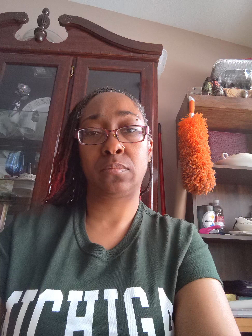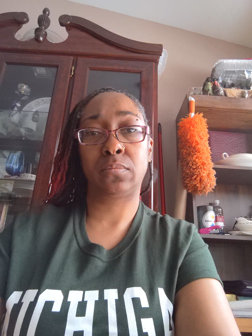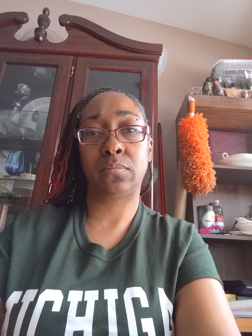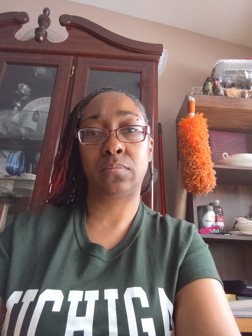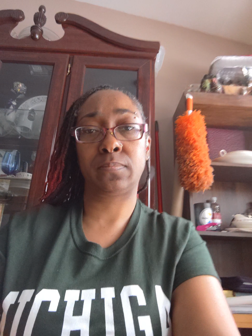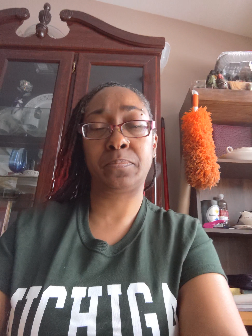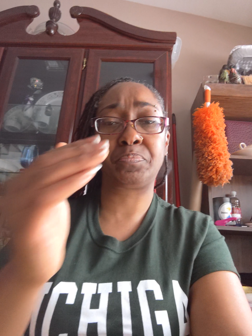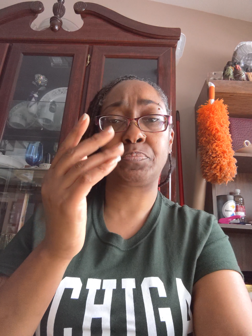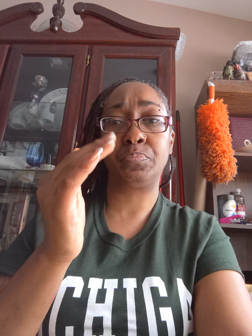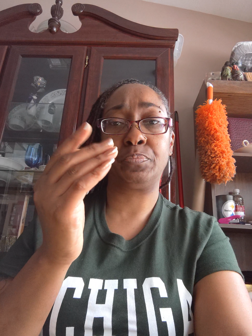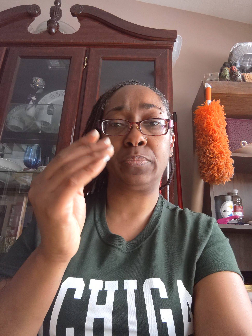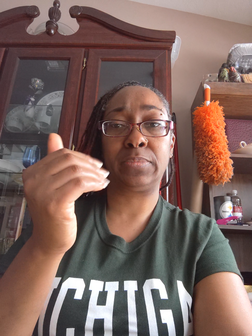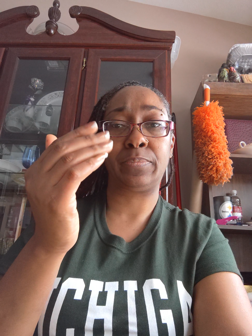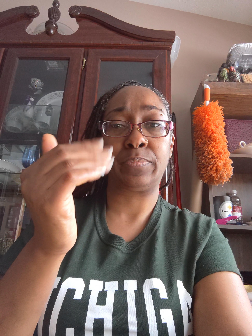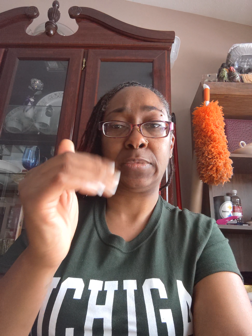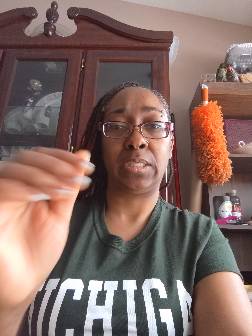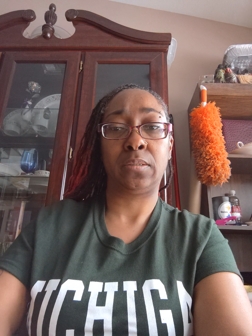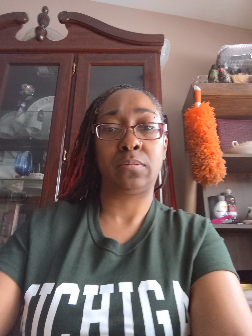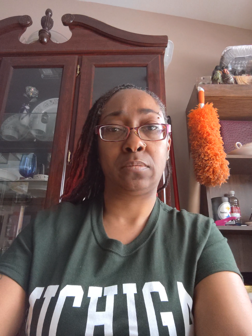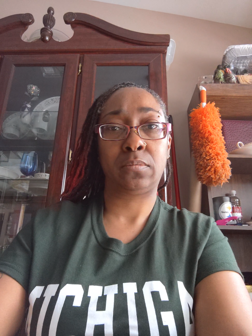mitten